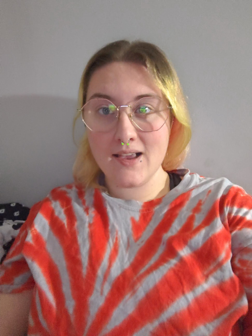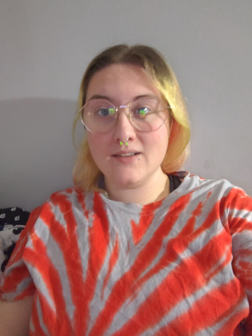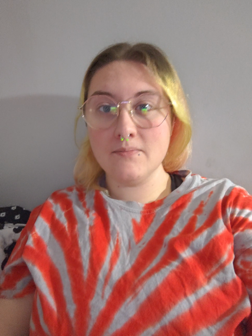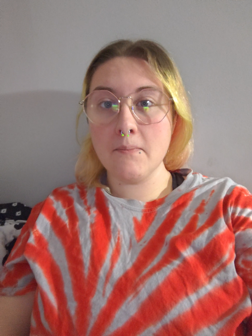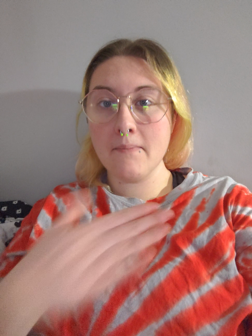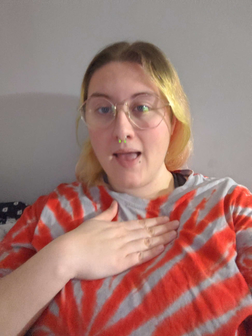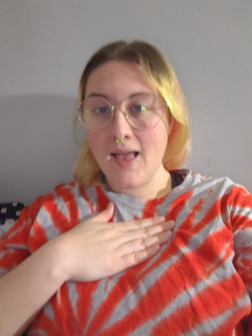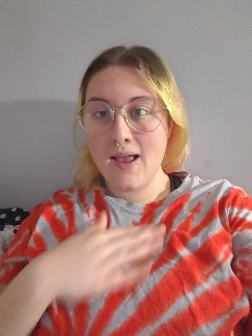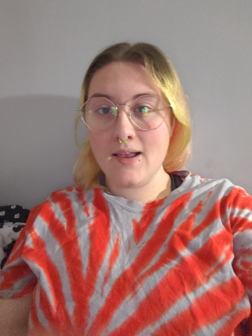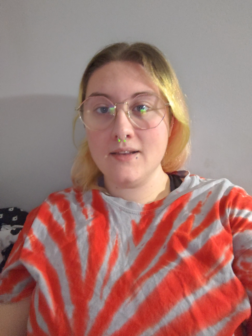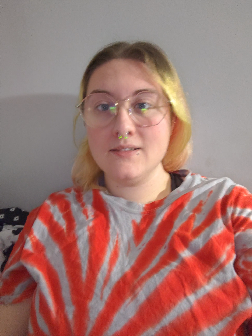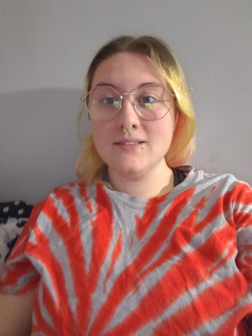my